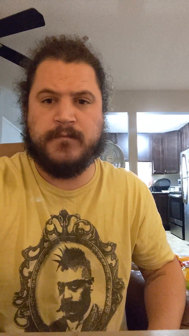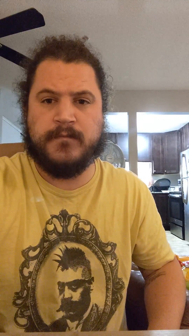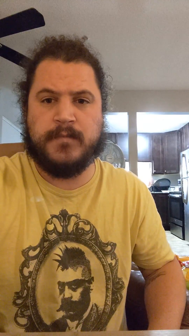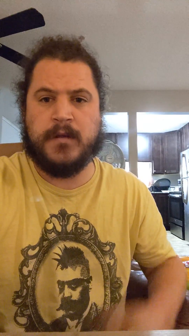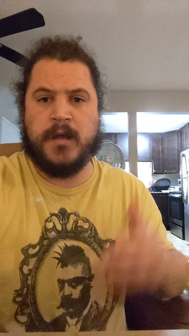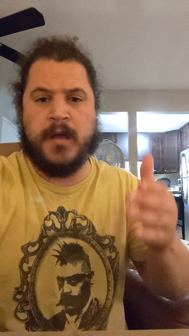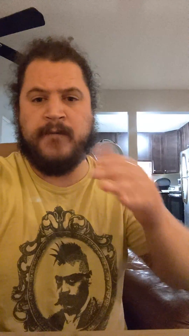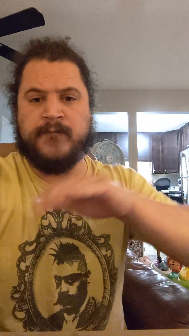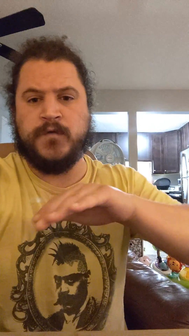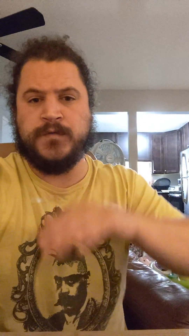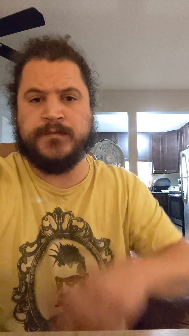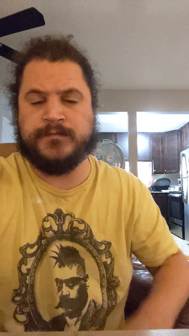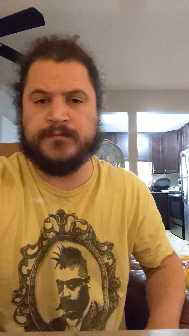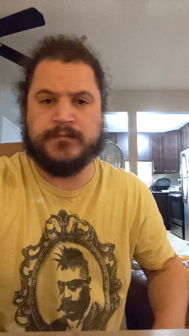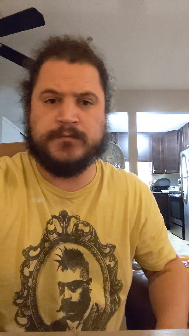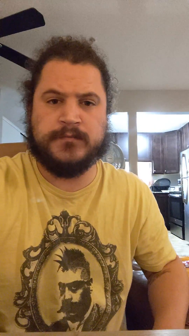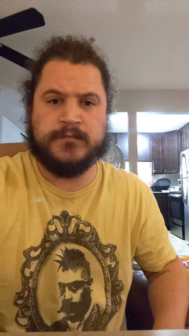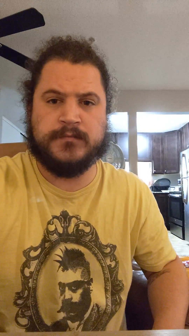cover